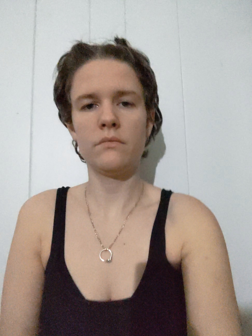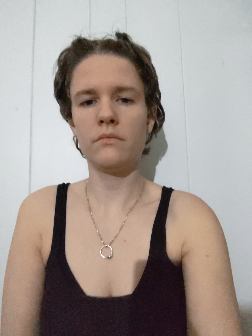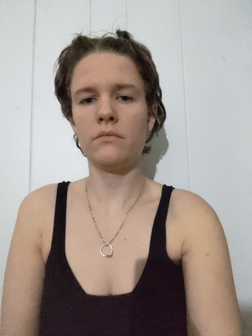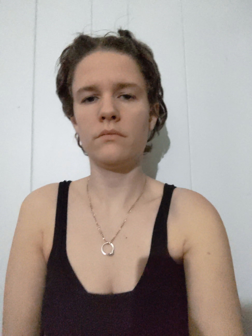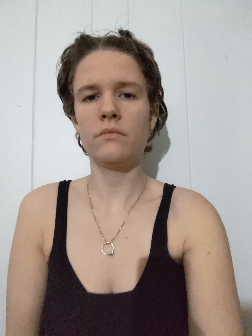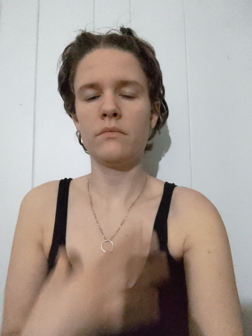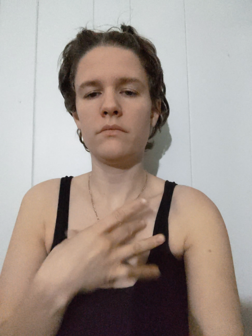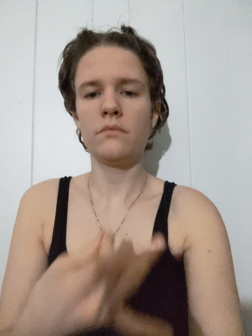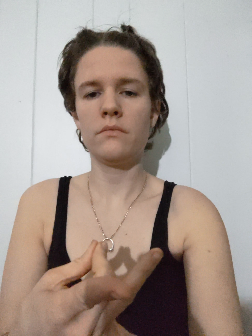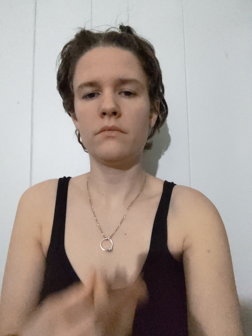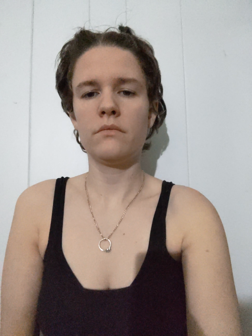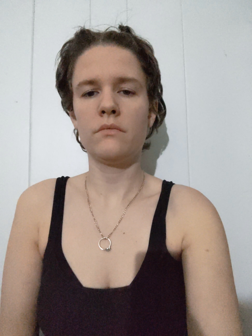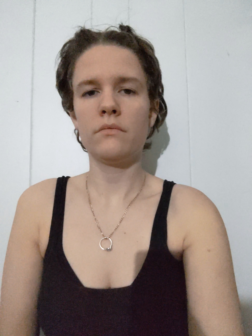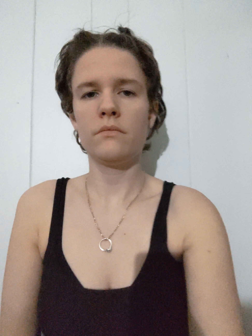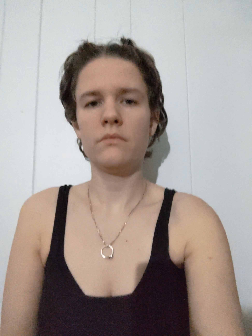like